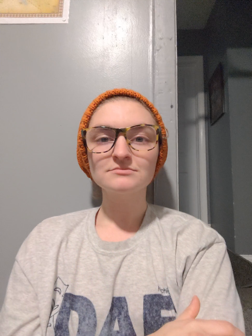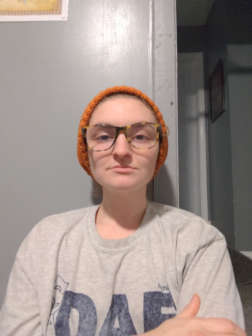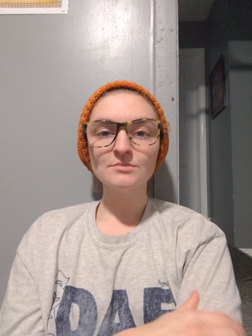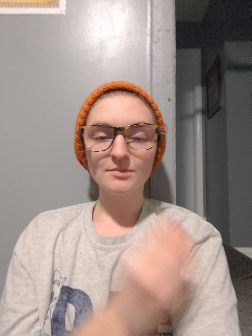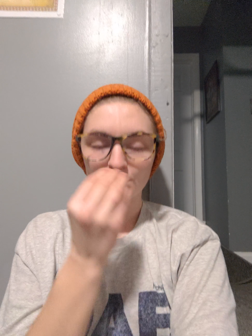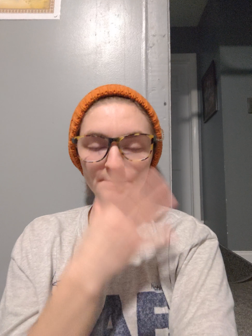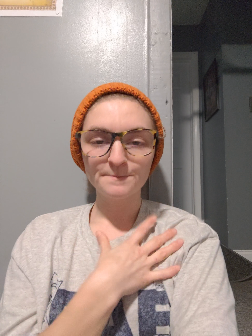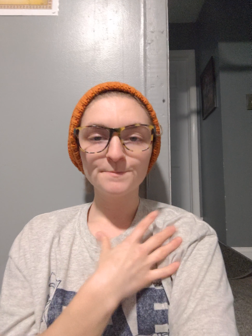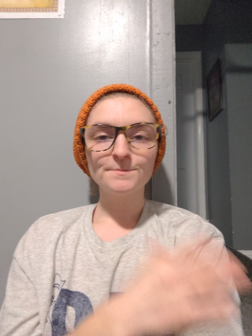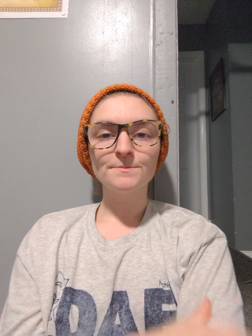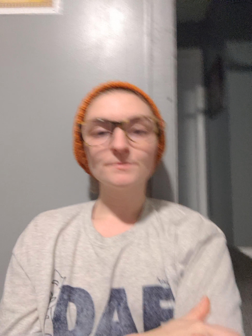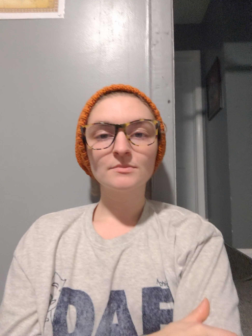pajamas